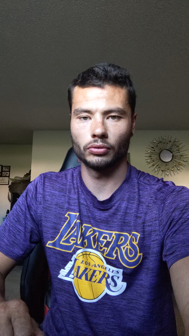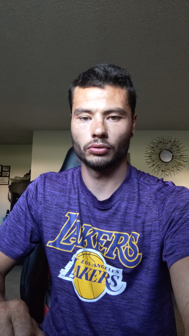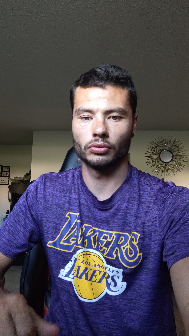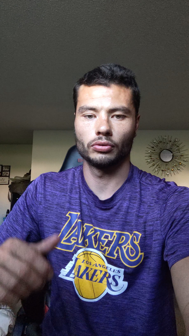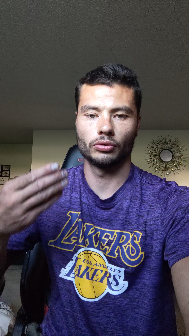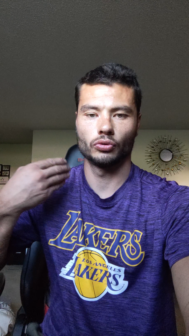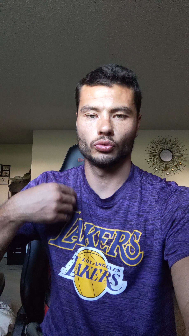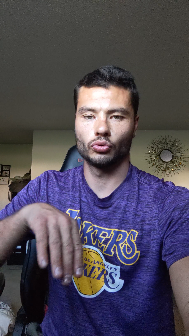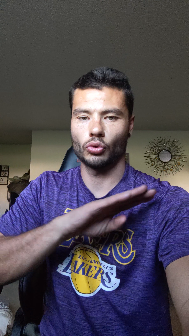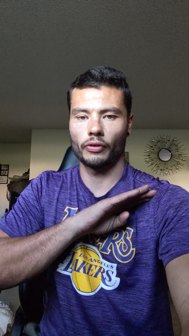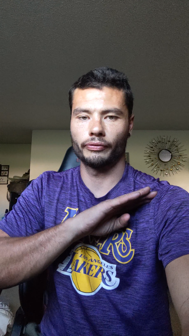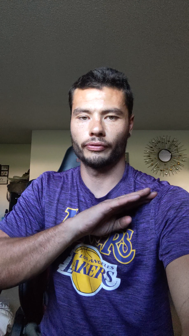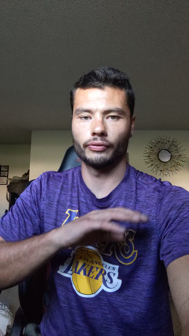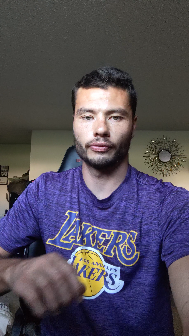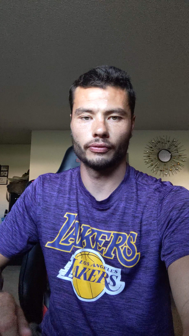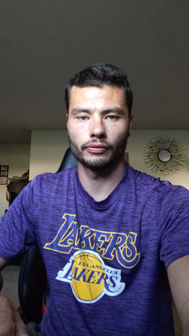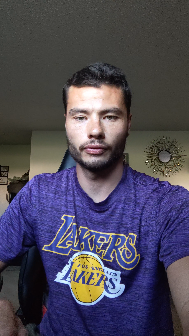scarf